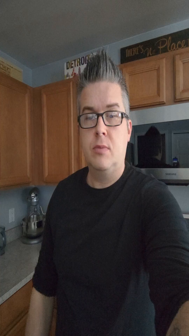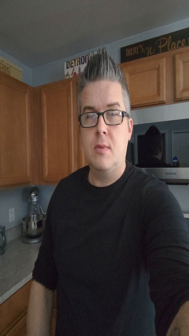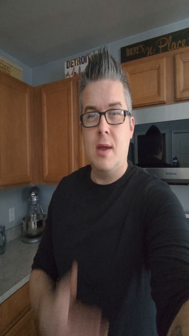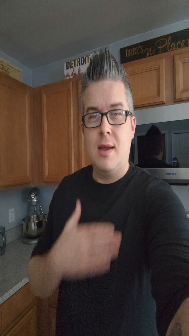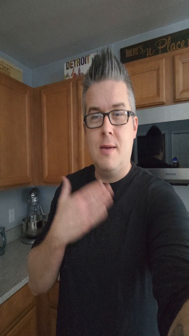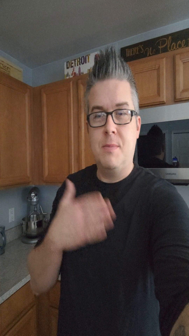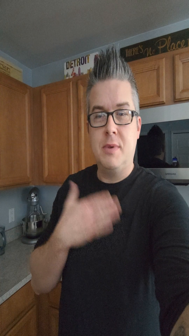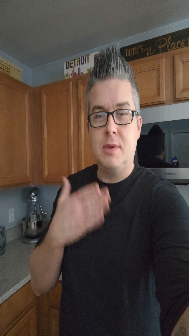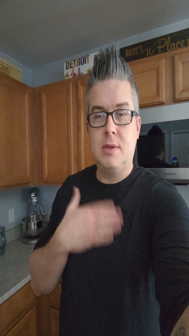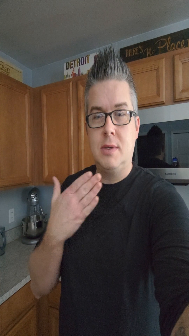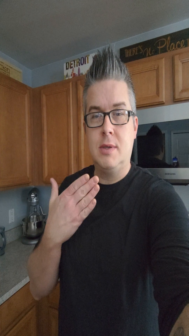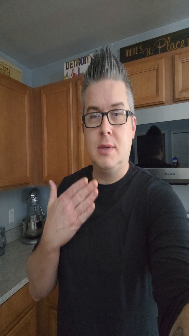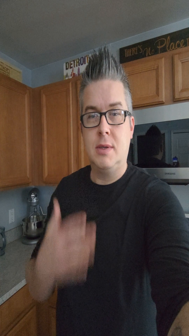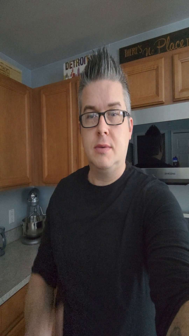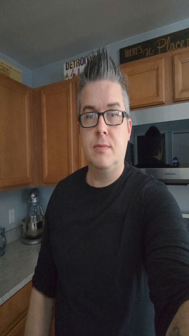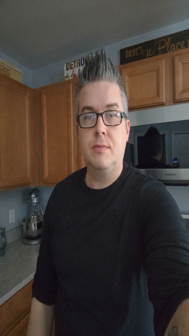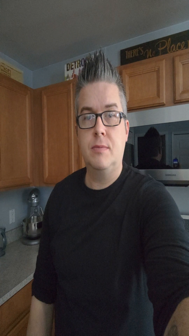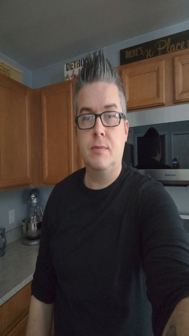happy